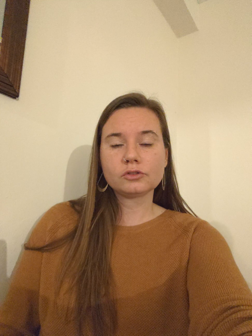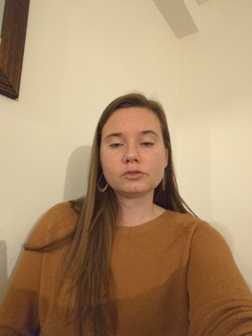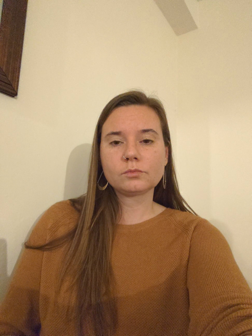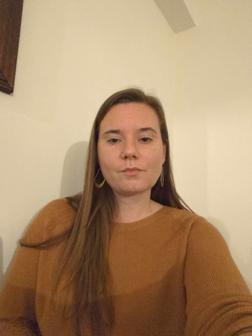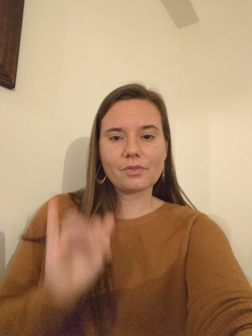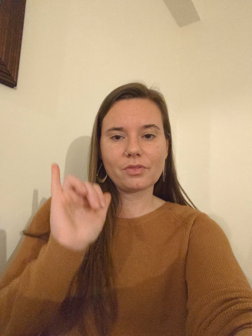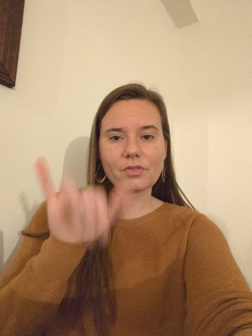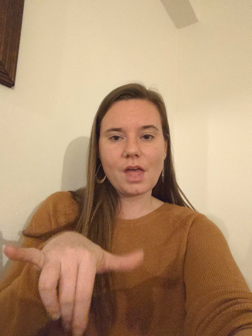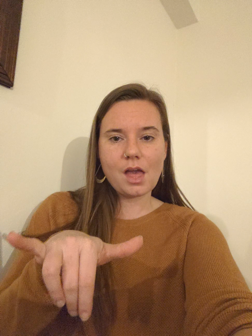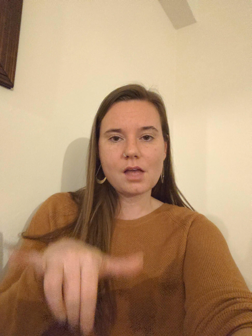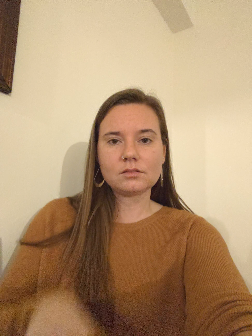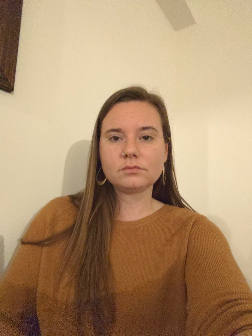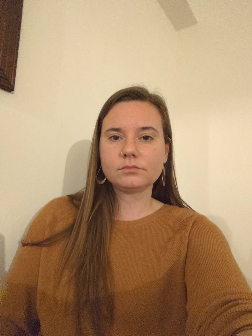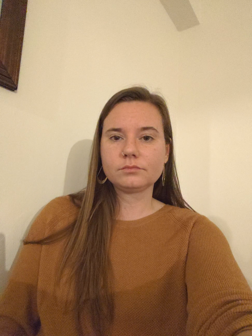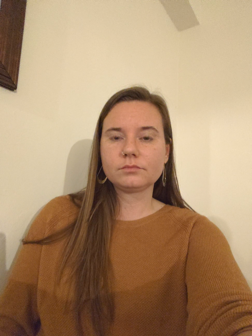that